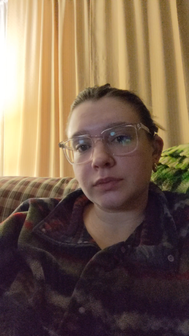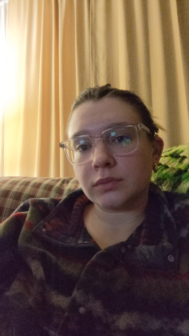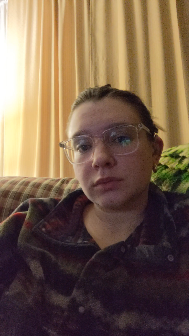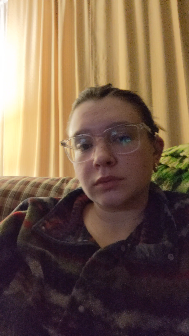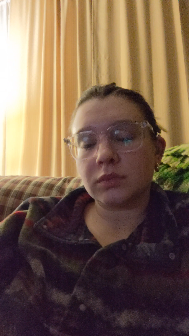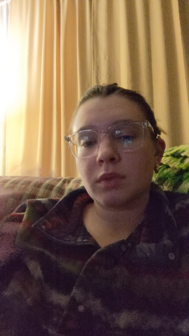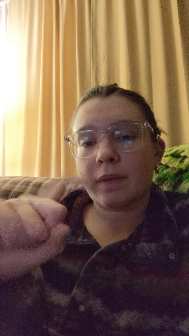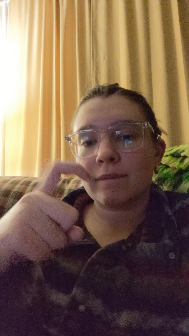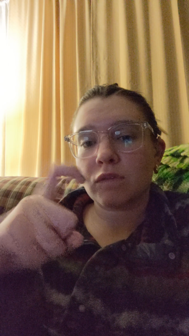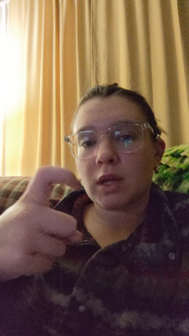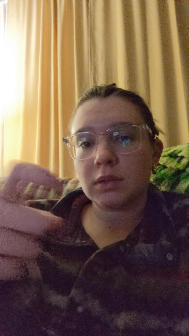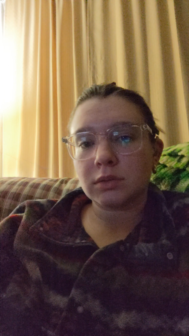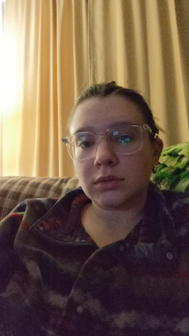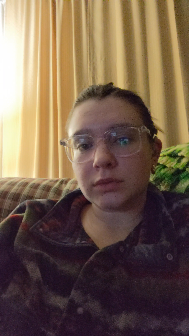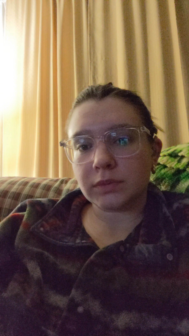friend